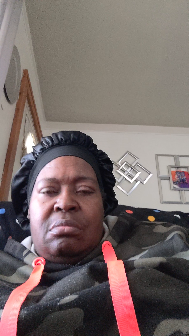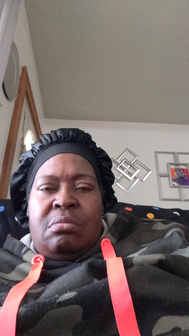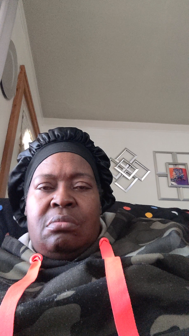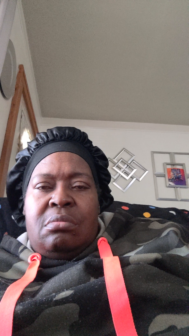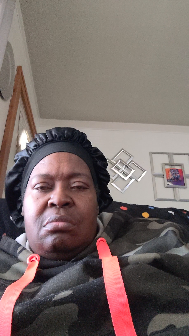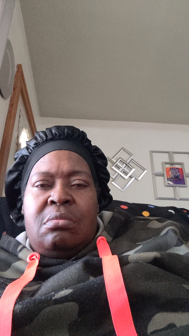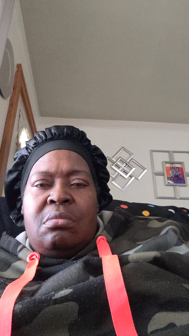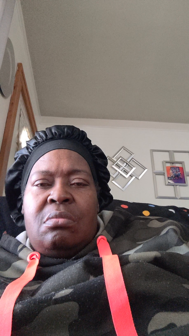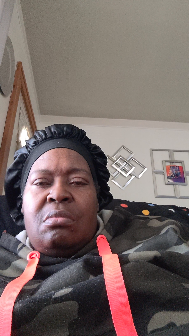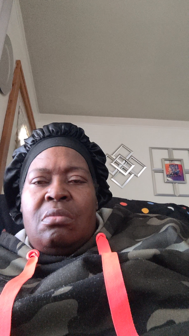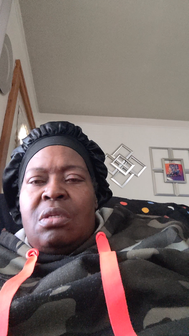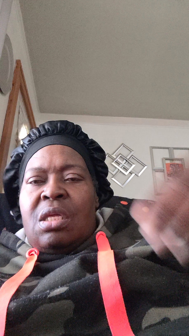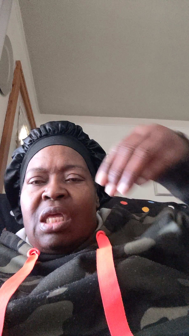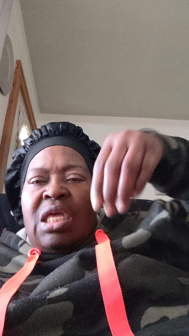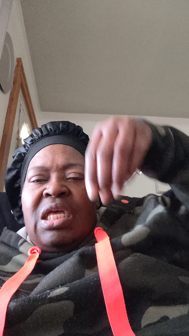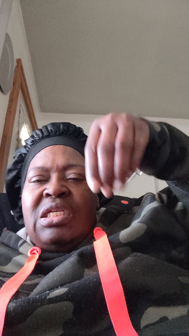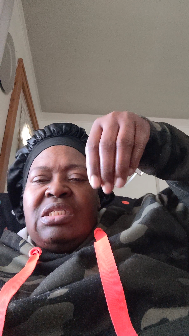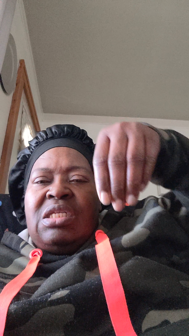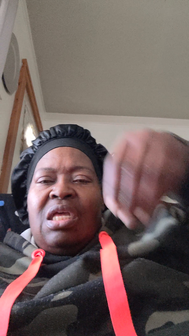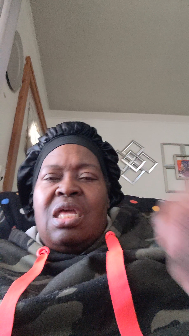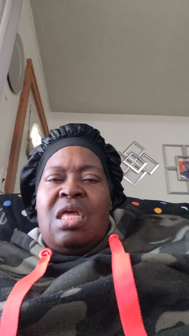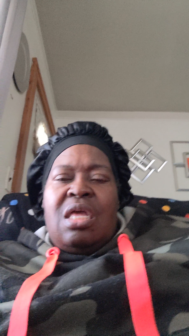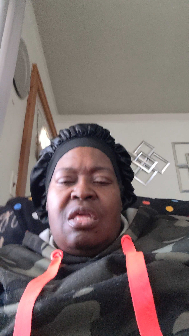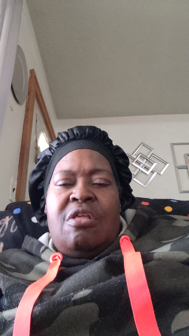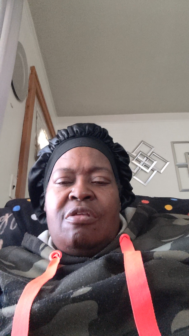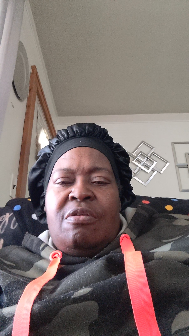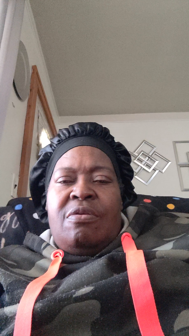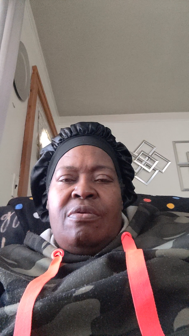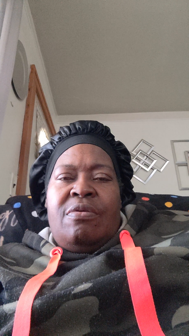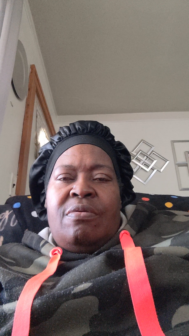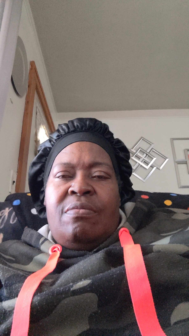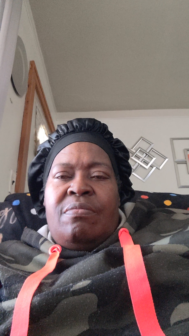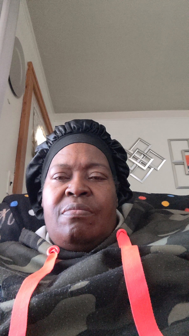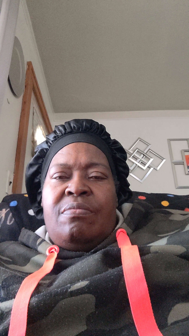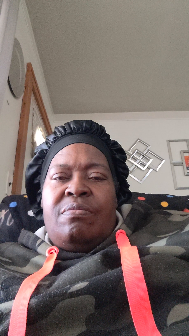inside